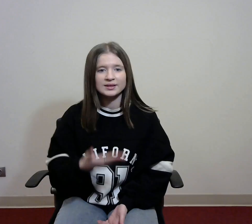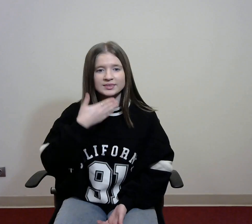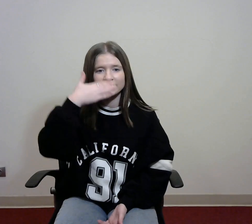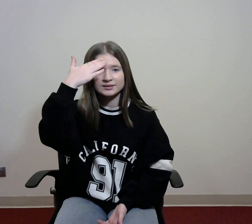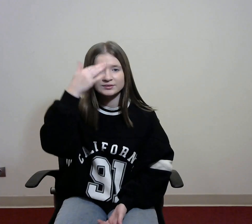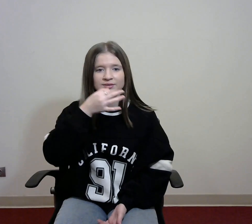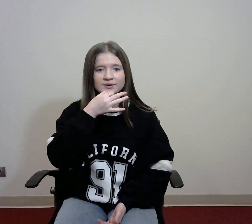yazda